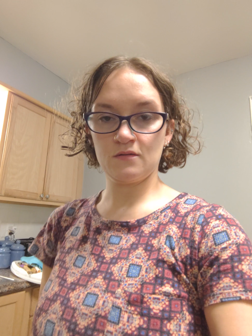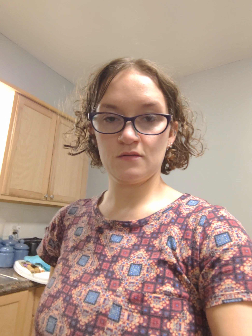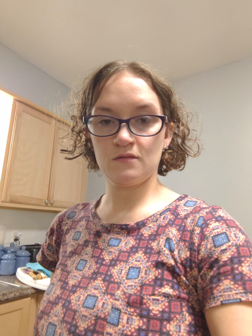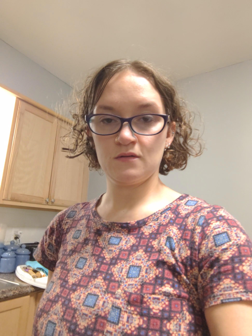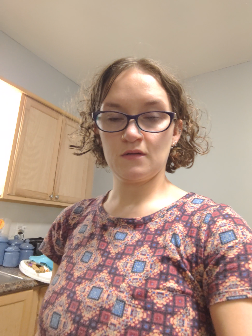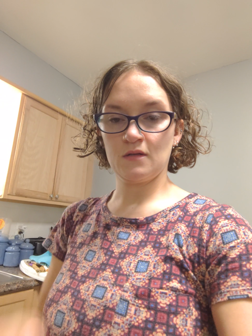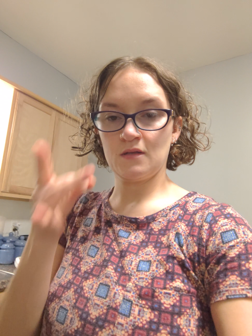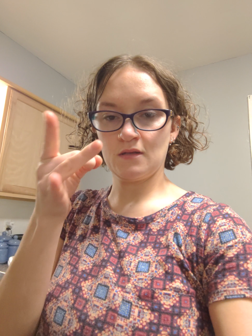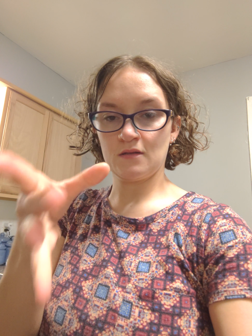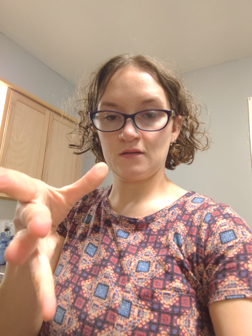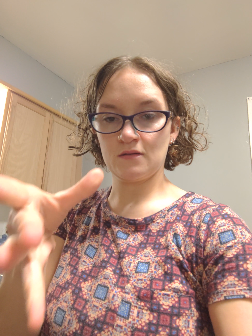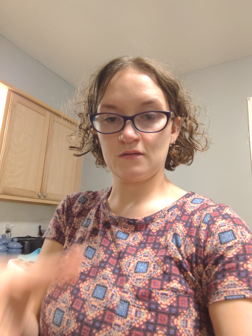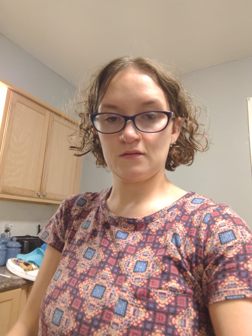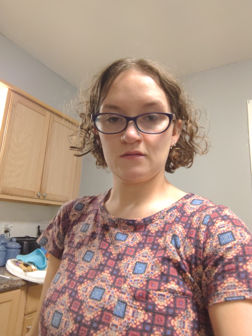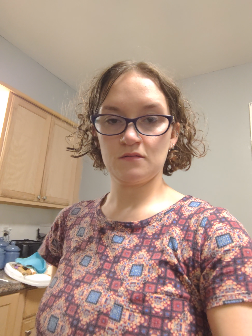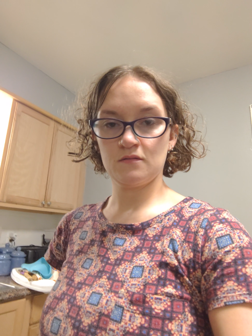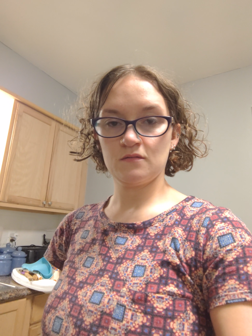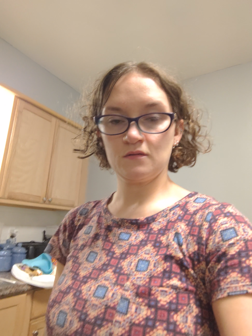hate